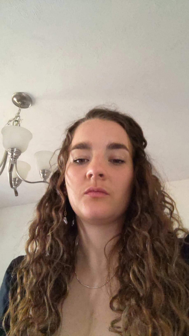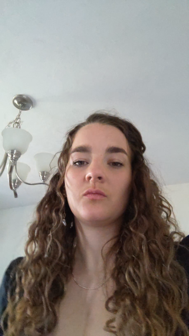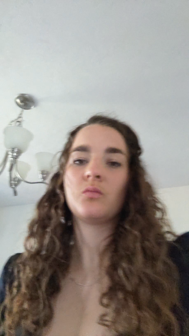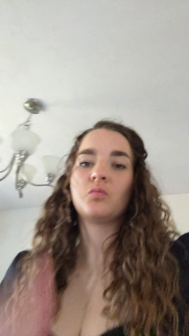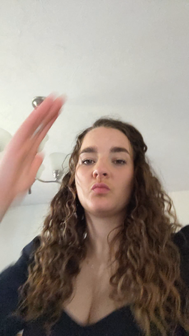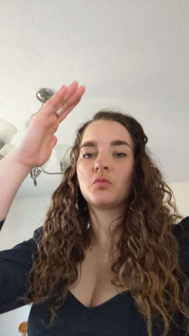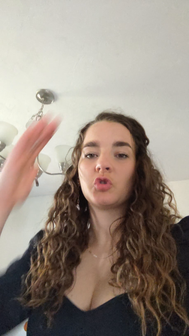roof